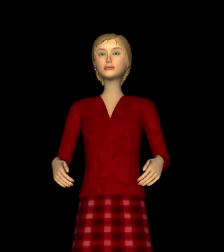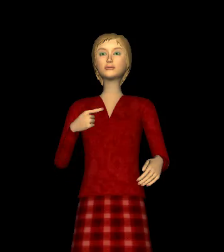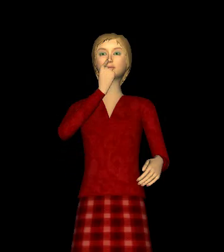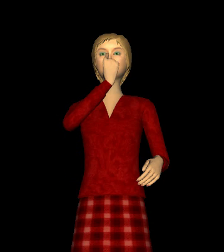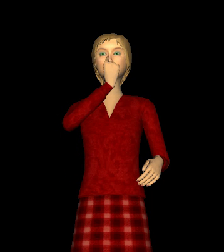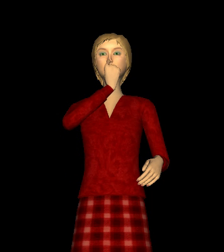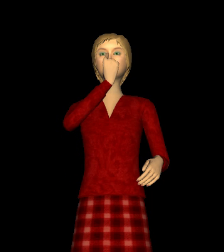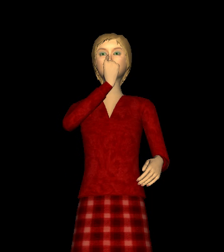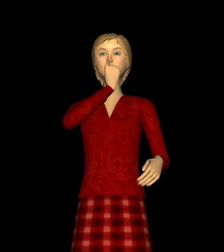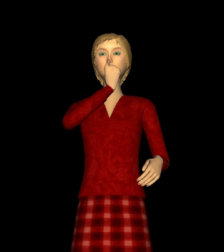أنف